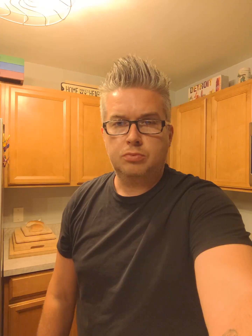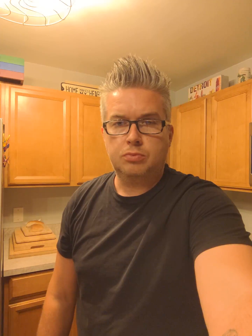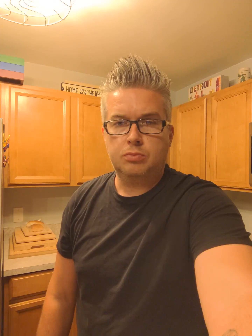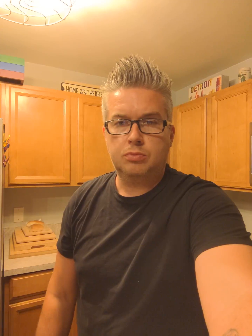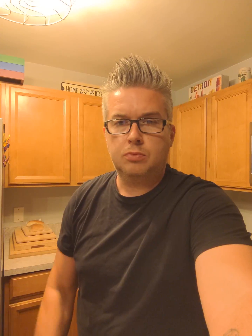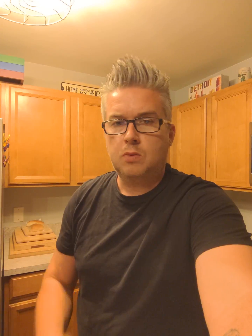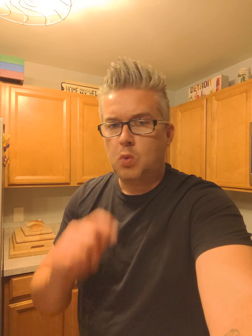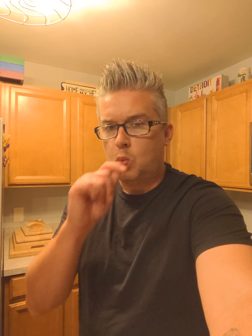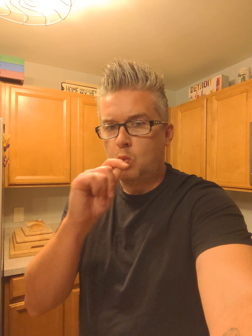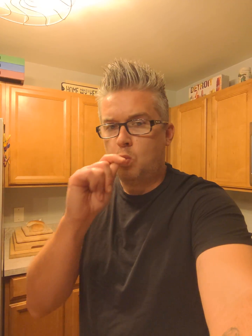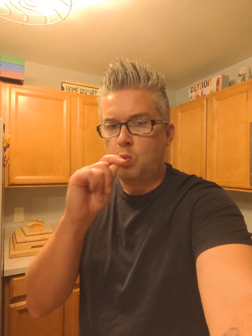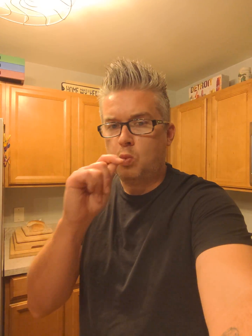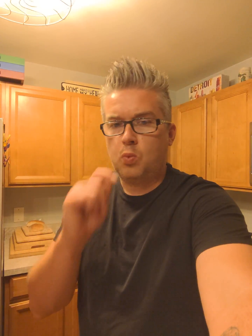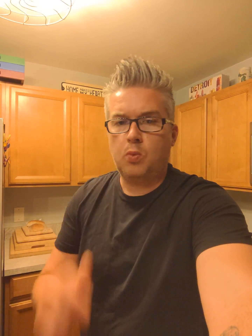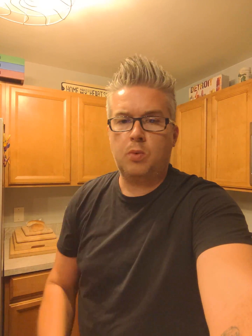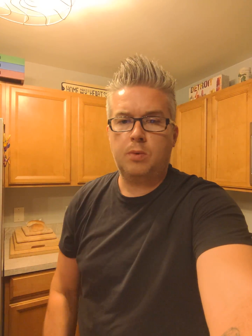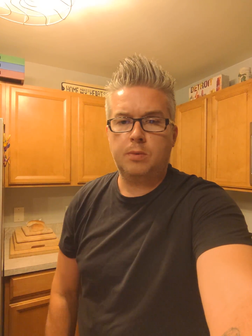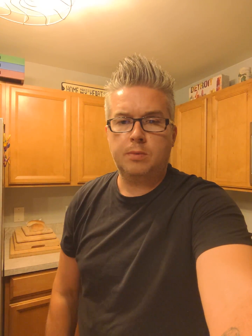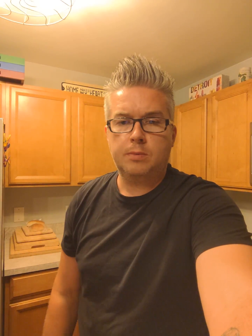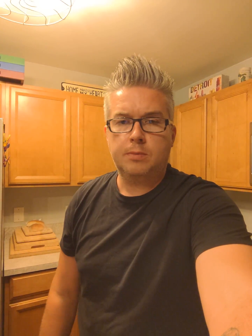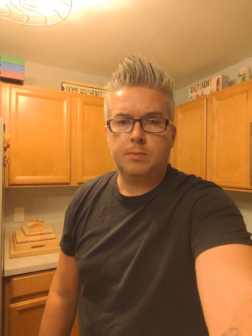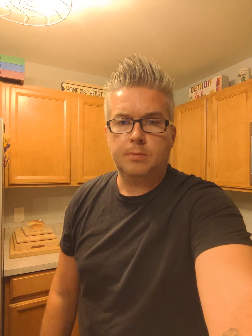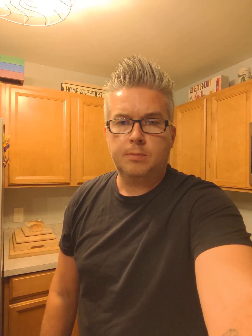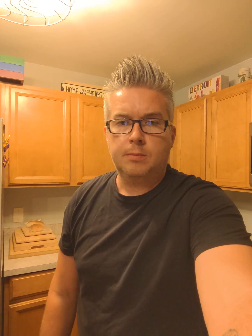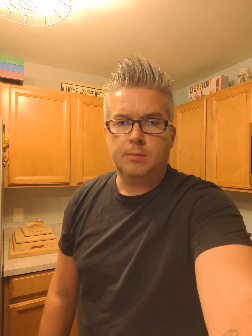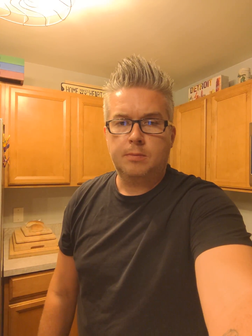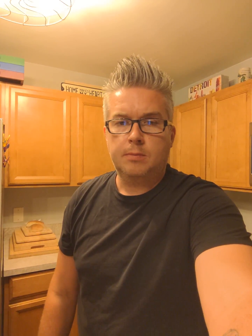popsicle